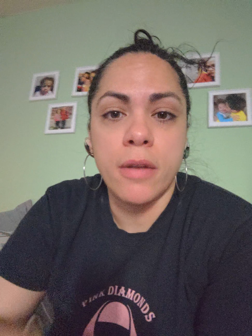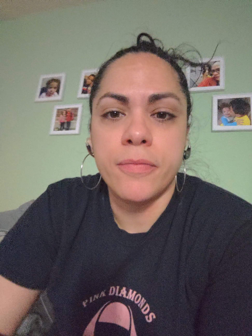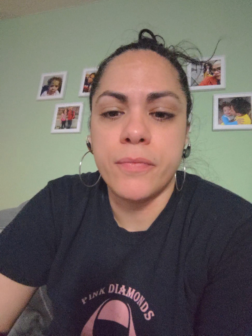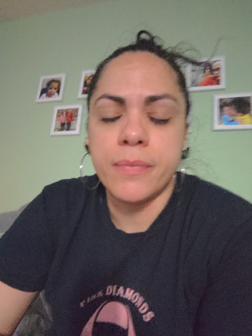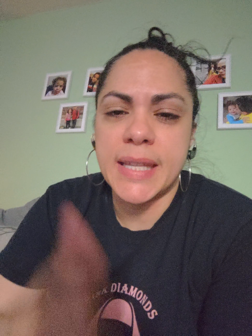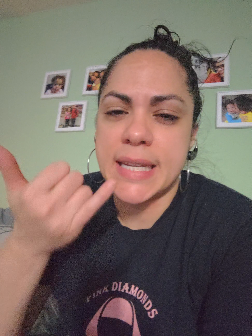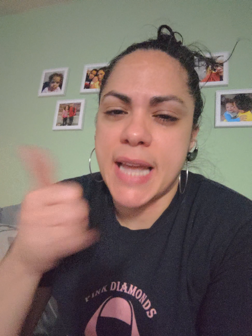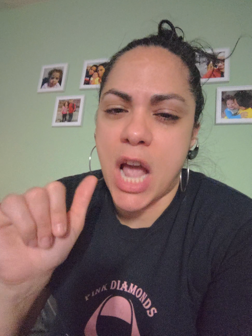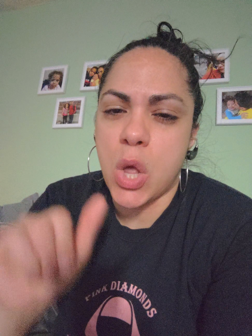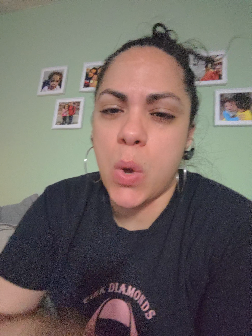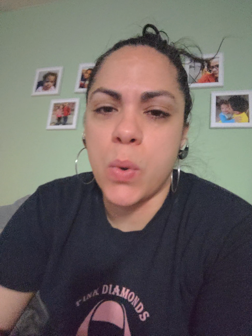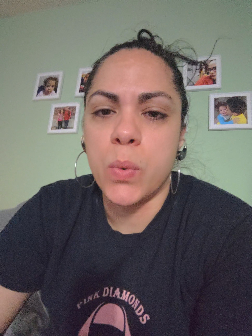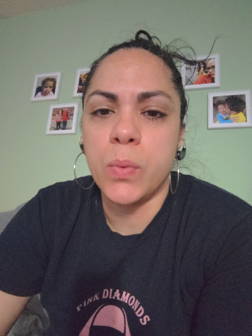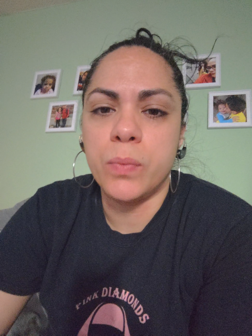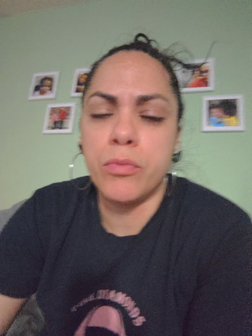yellow